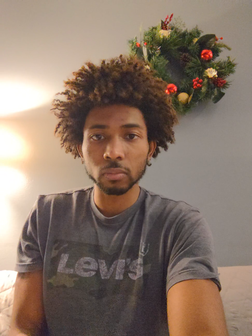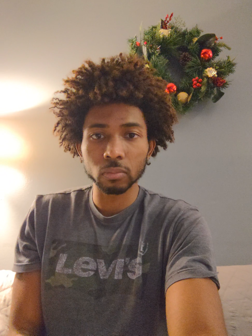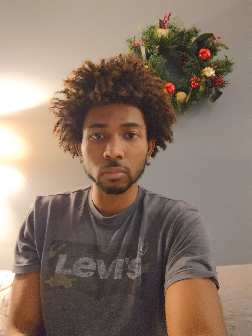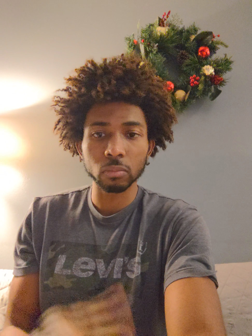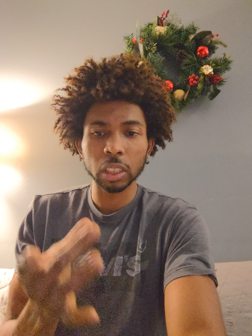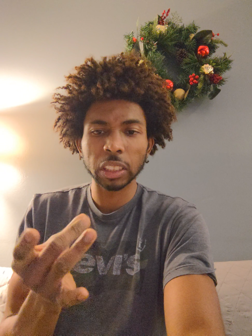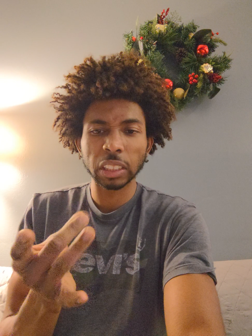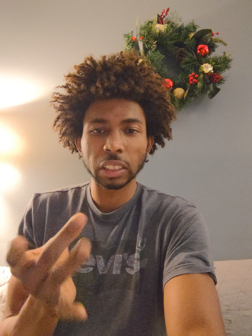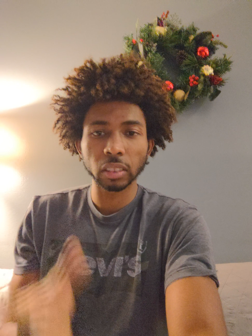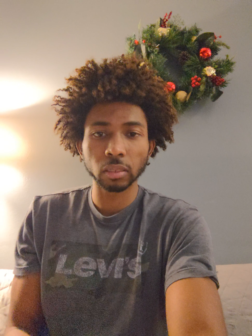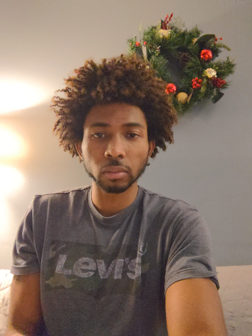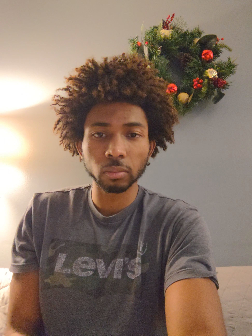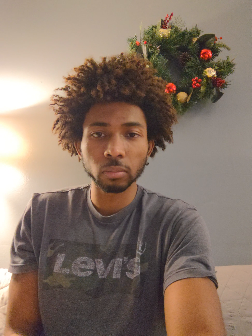sticky